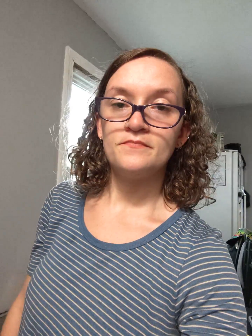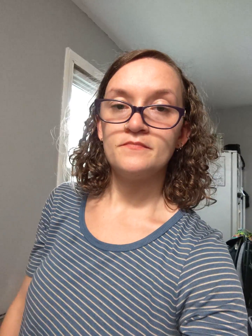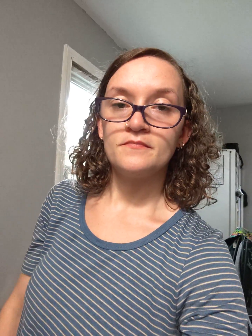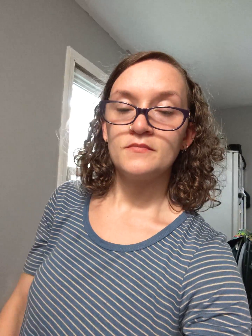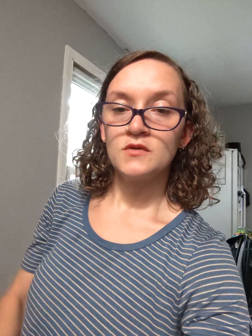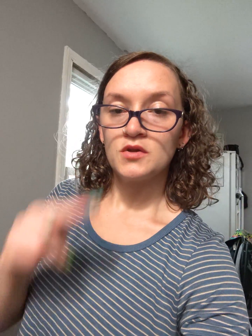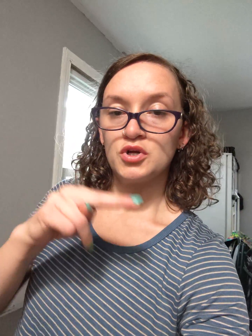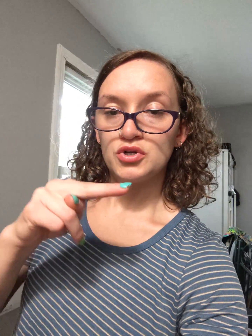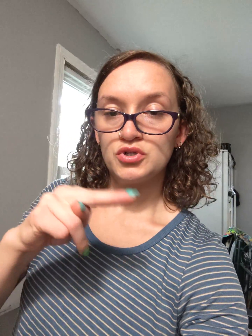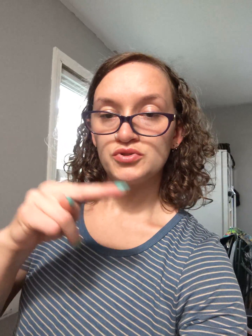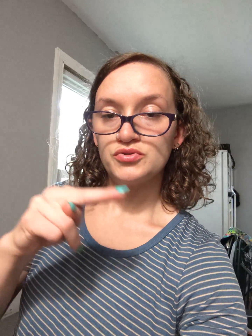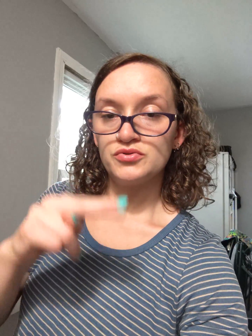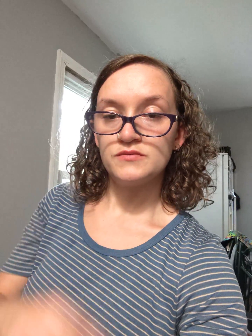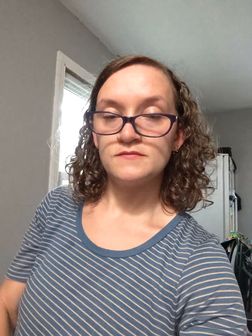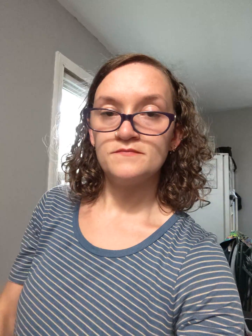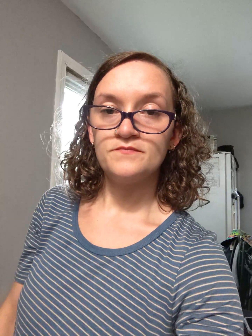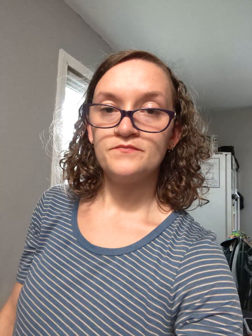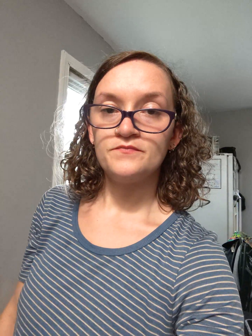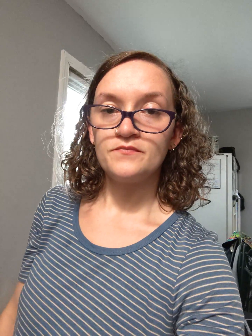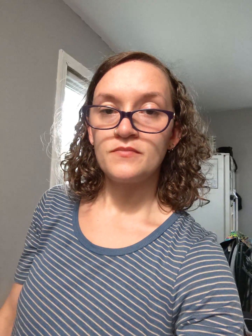nurse